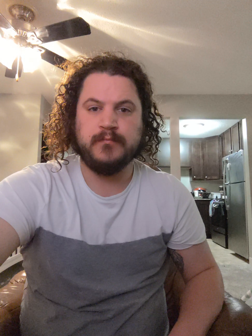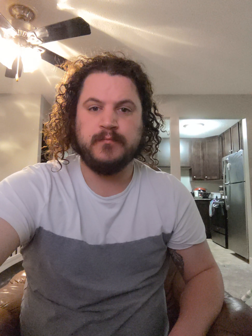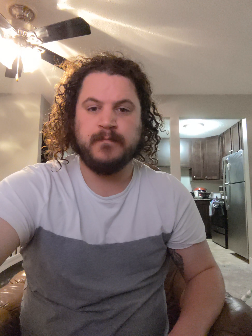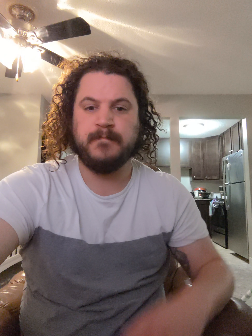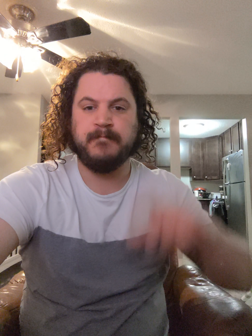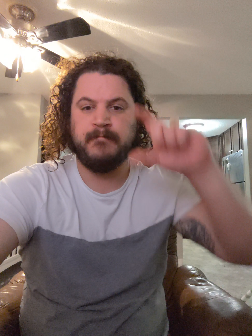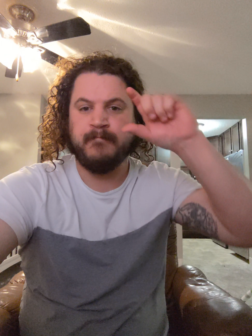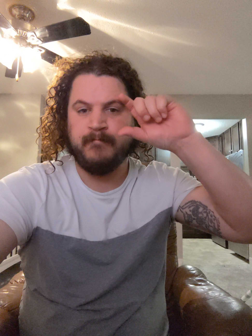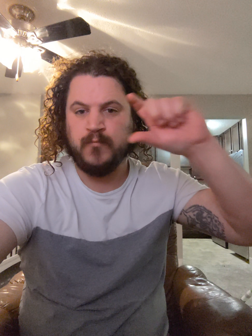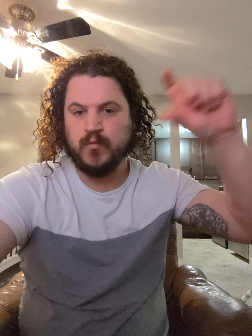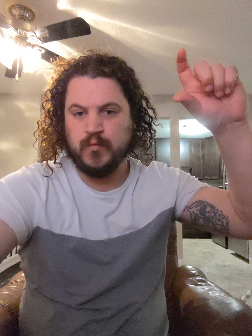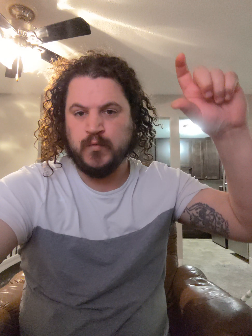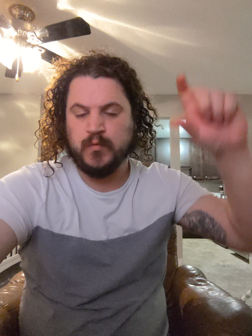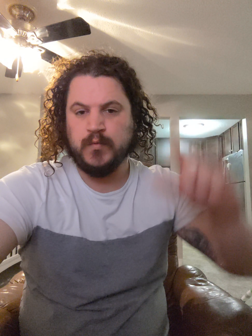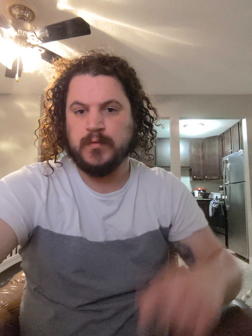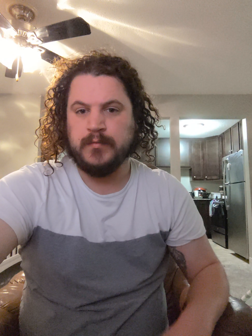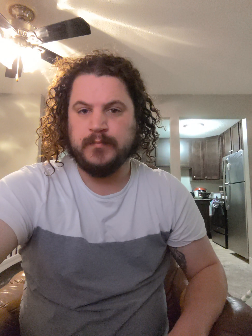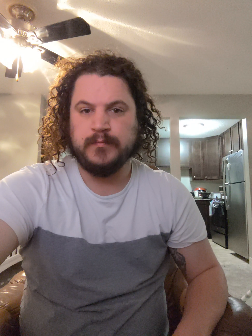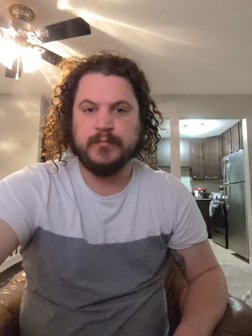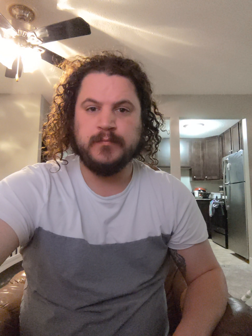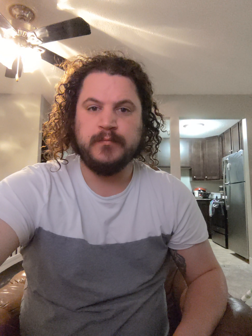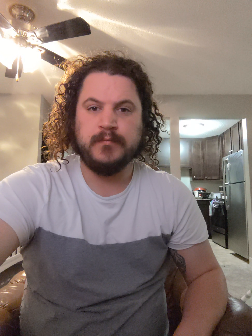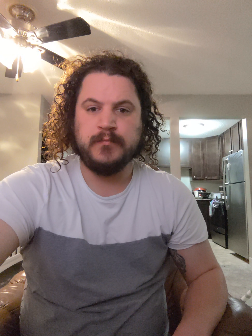moon